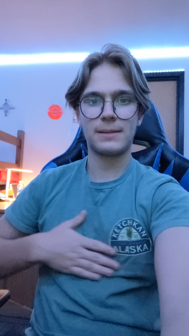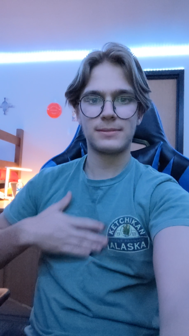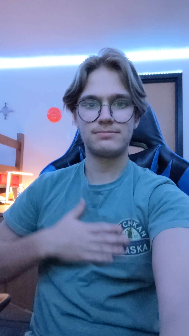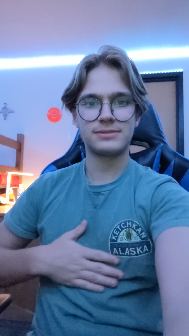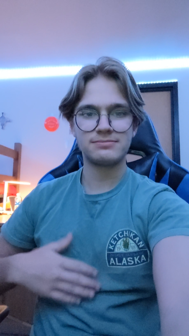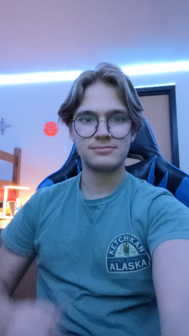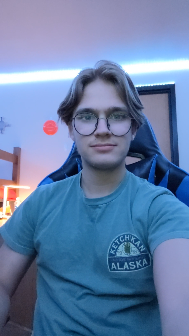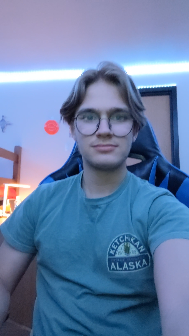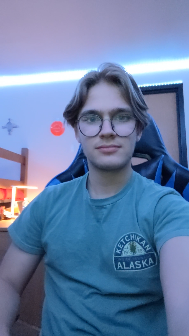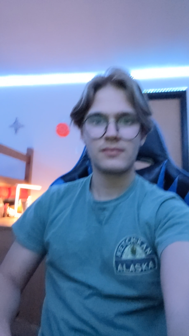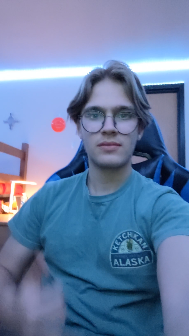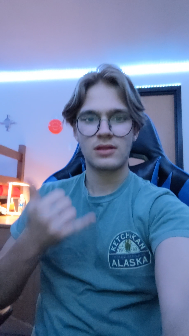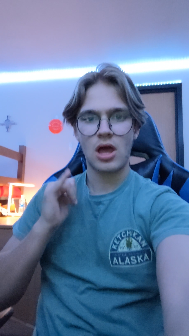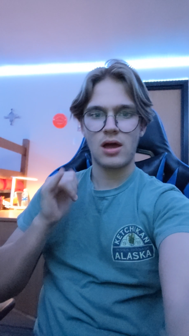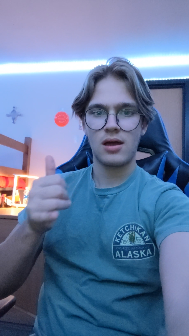rocking chair